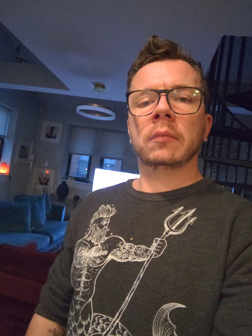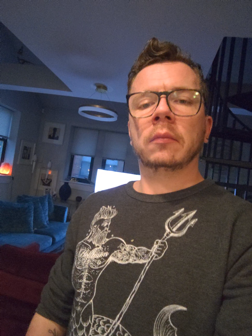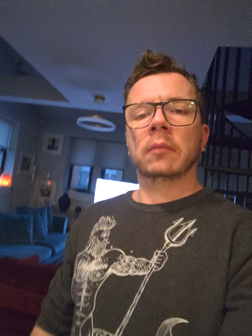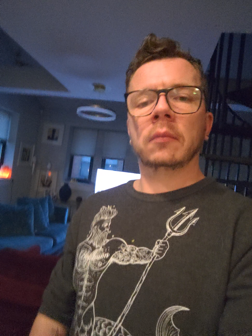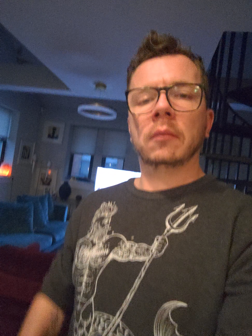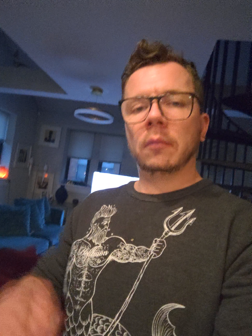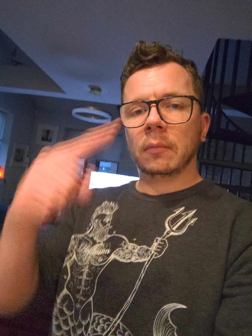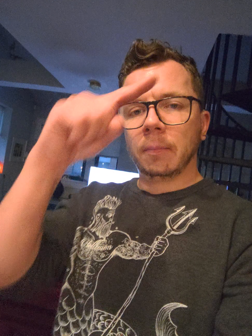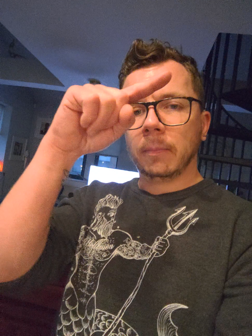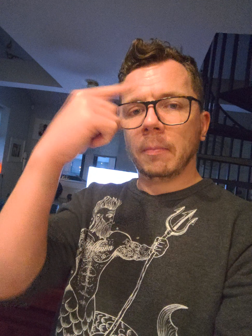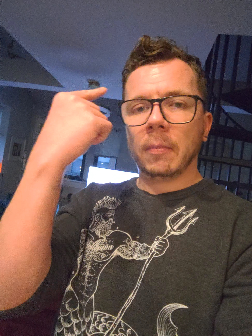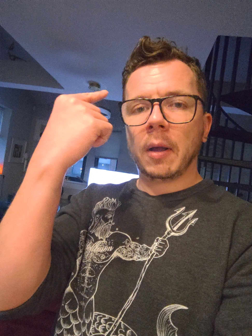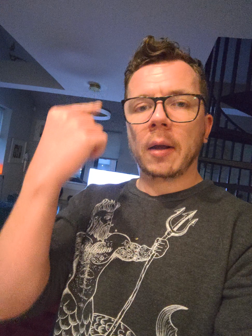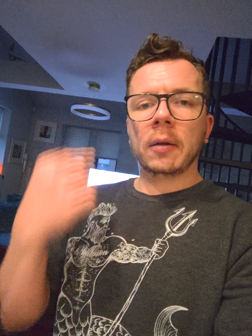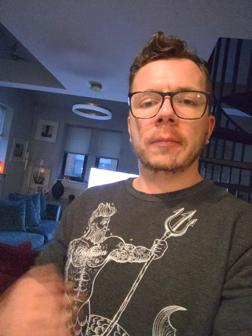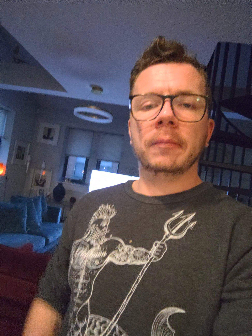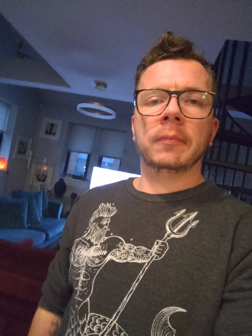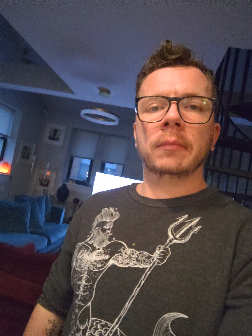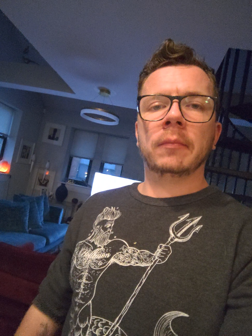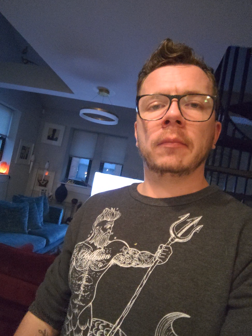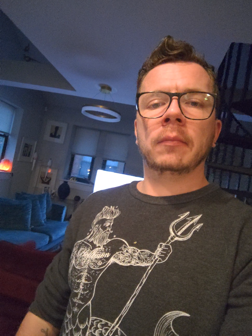black